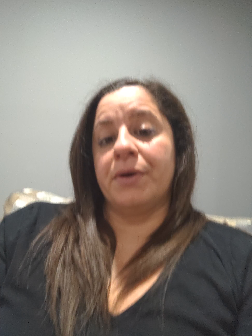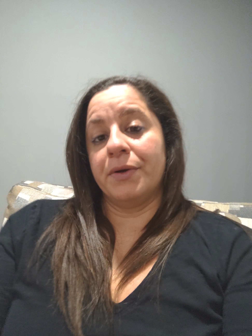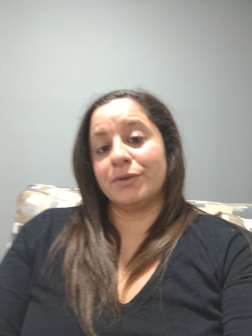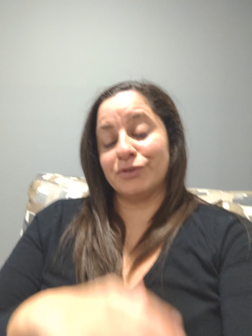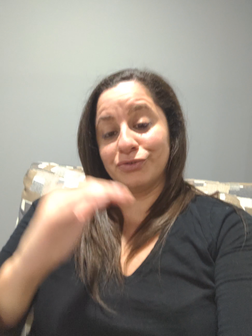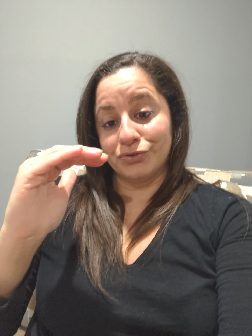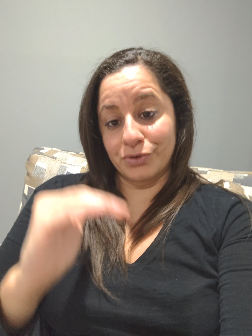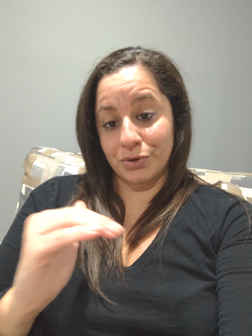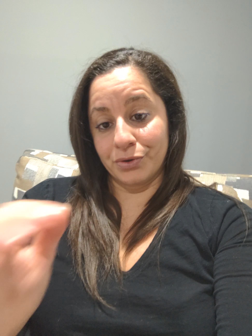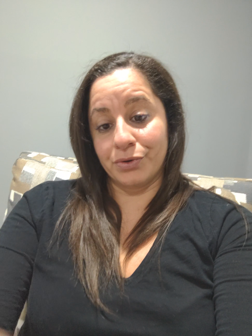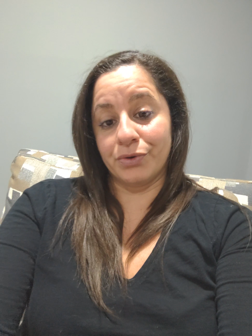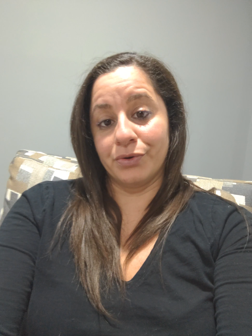child